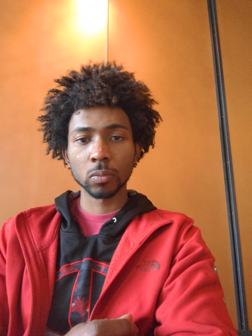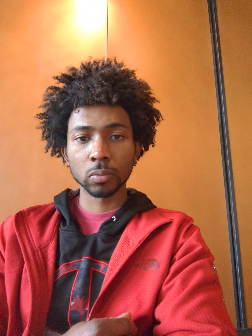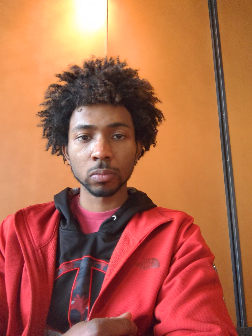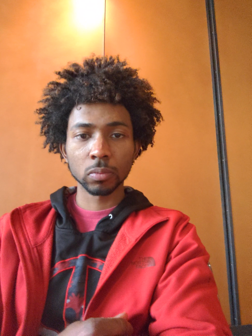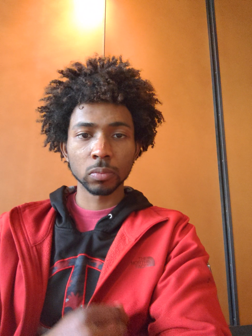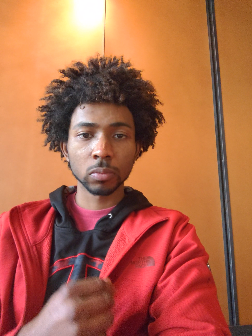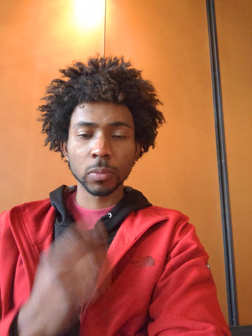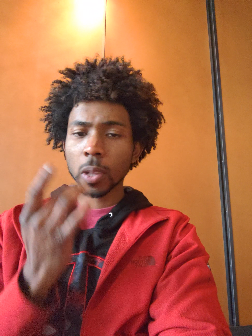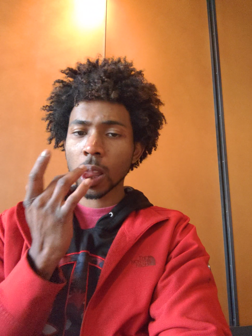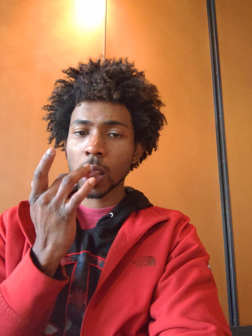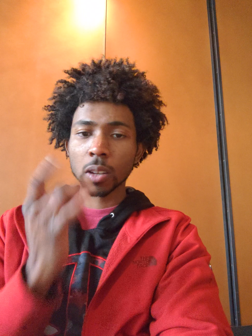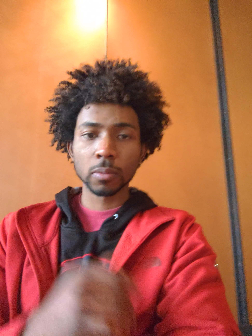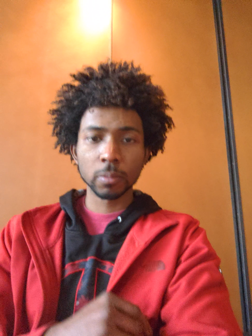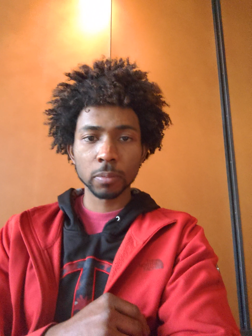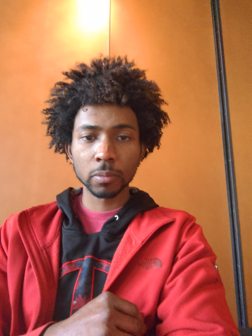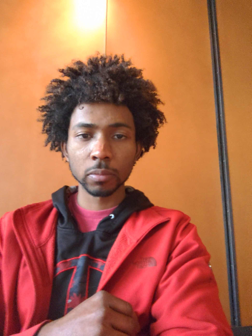taste